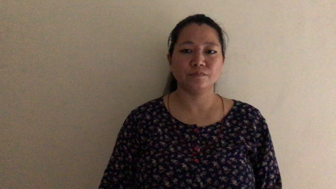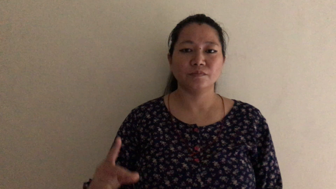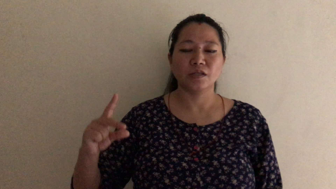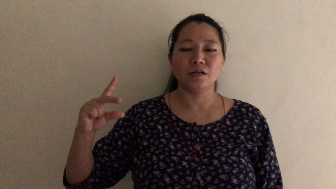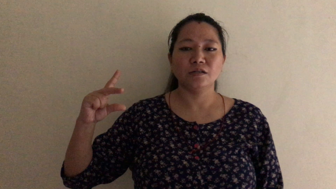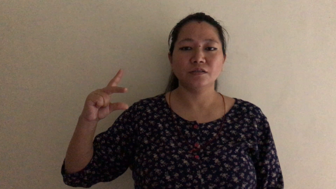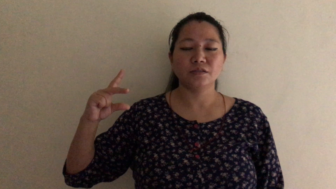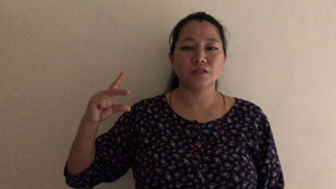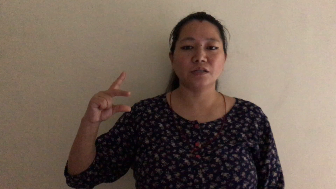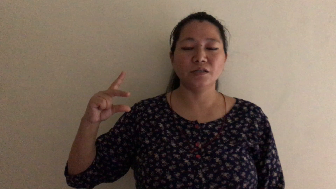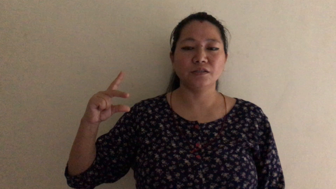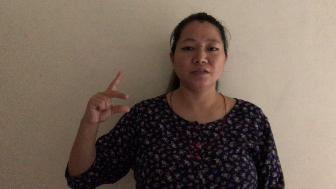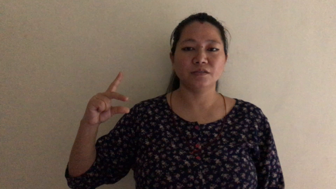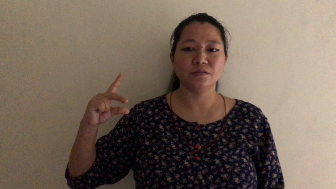त्र